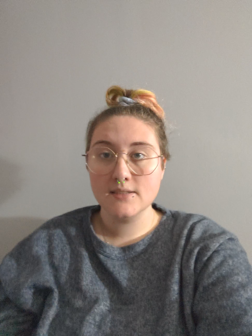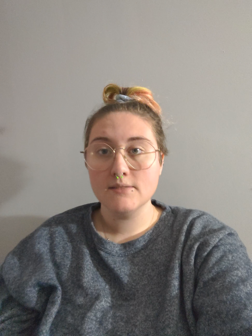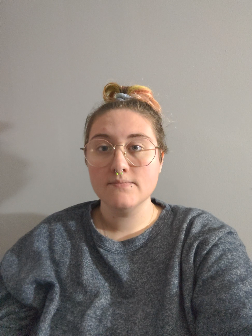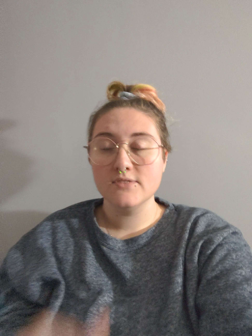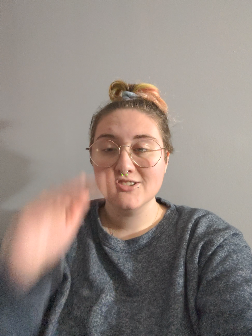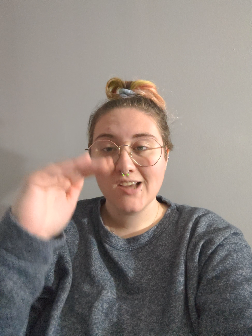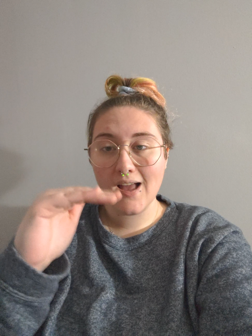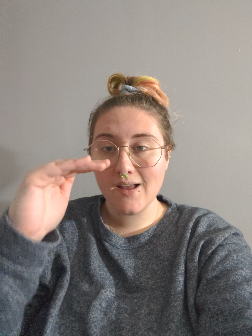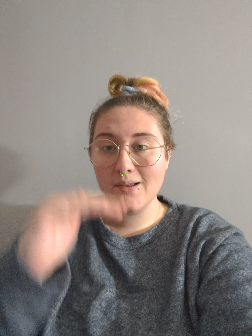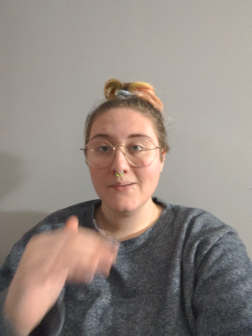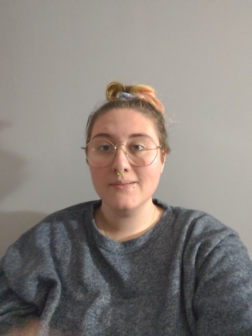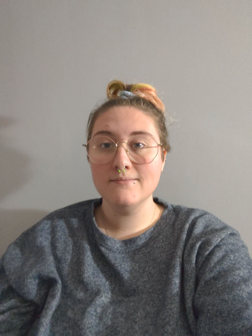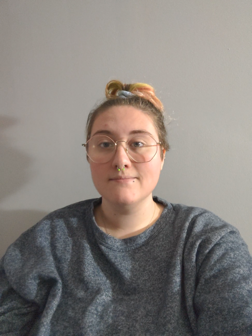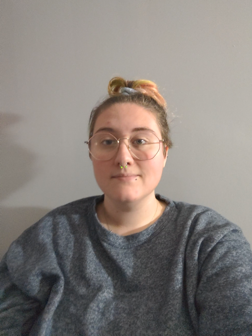child